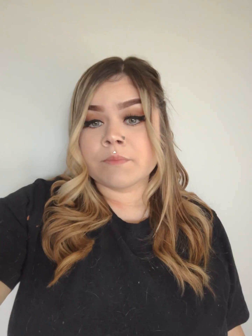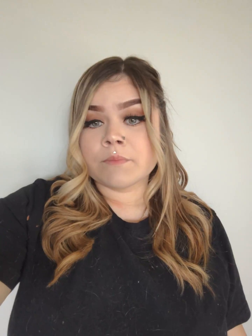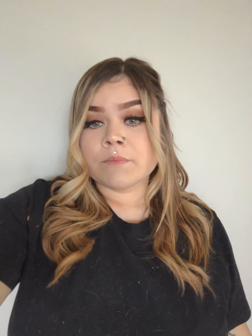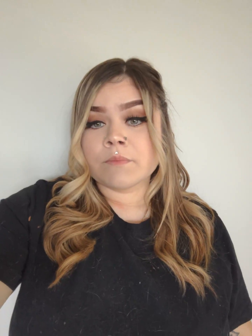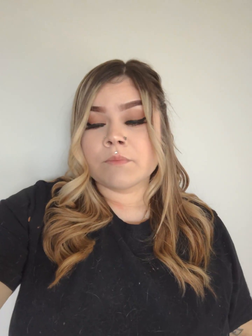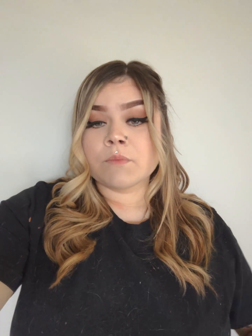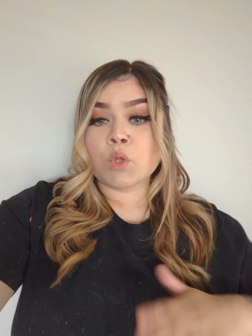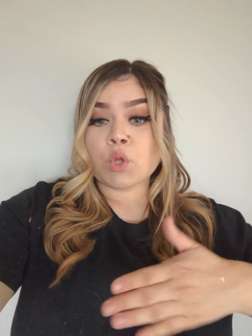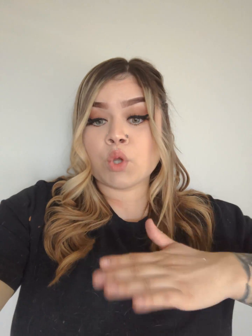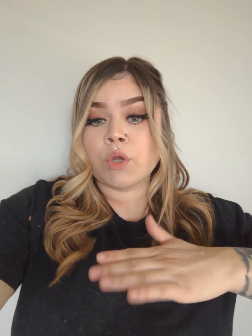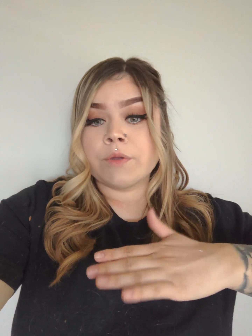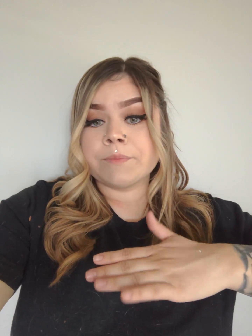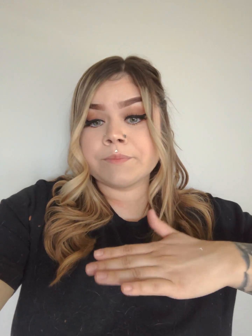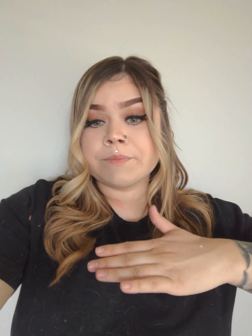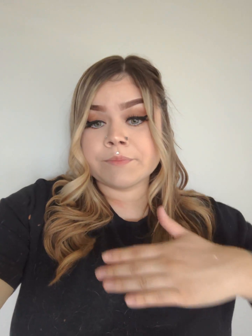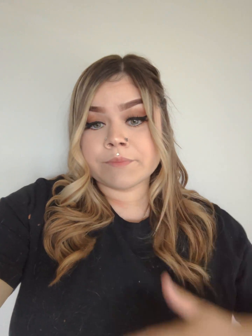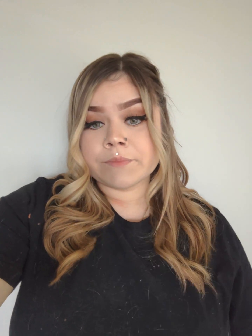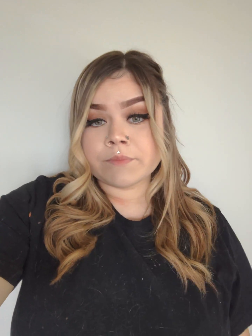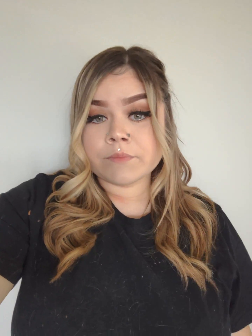cook